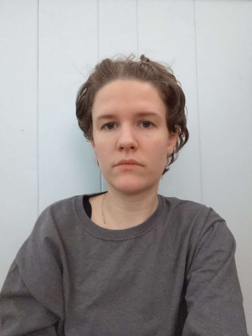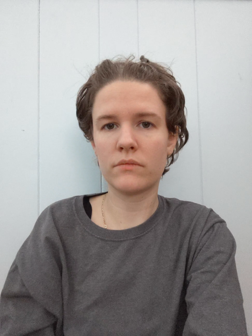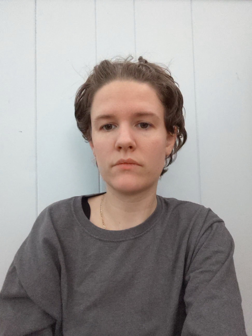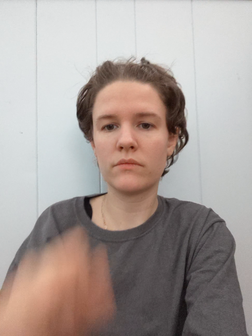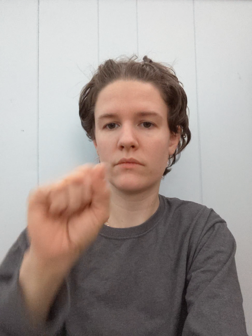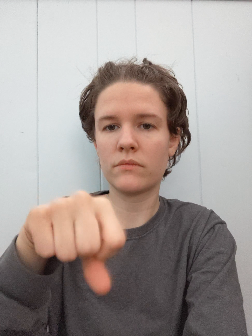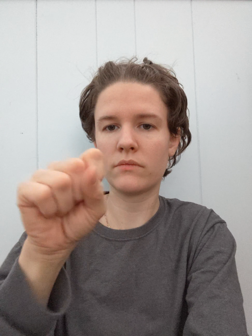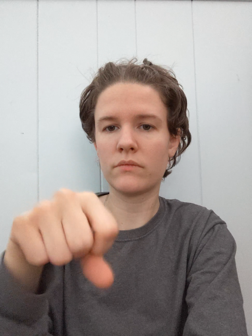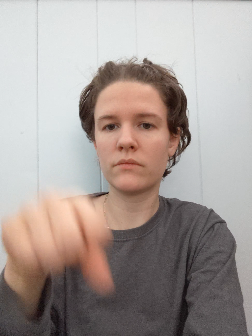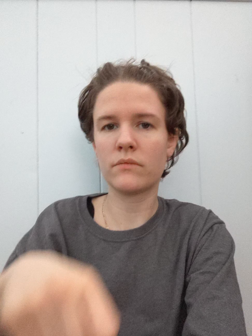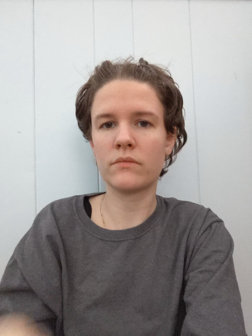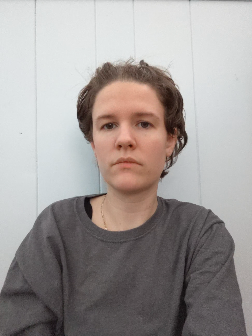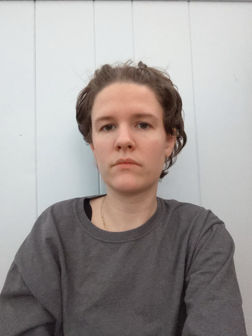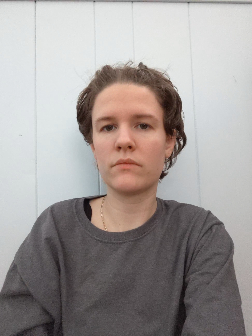yes